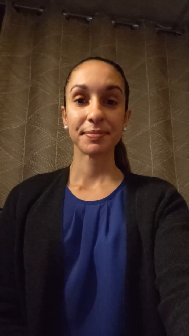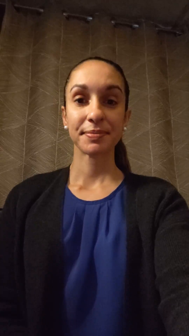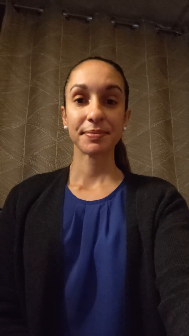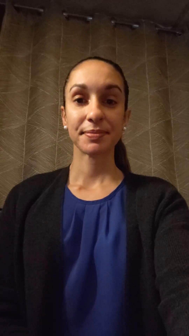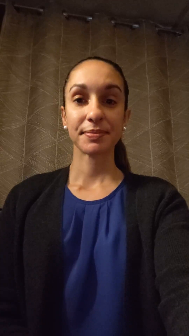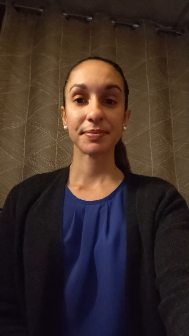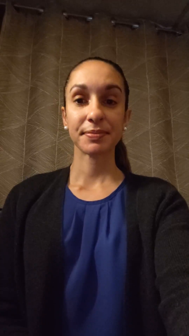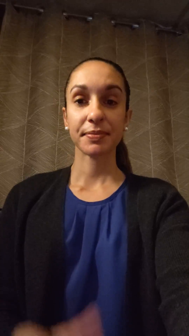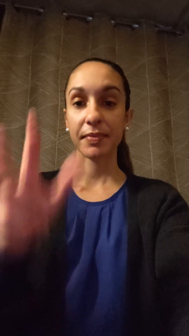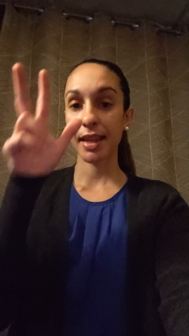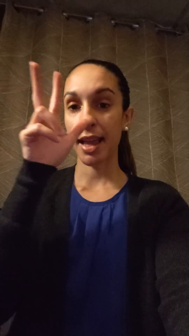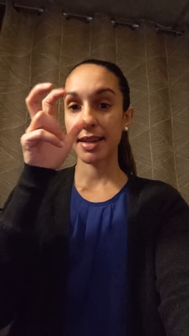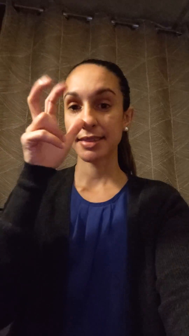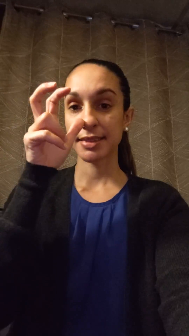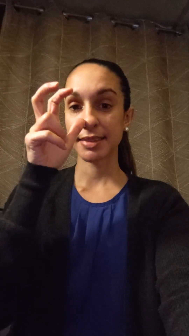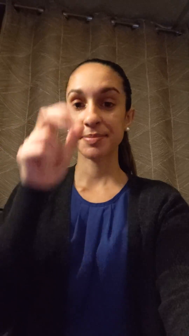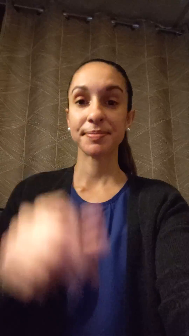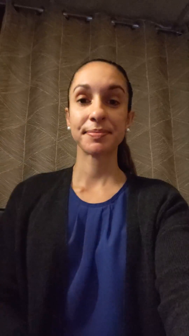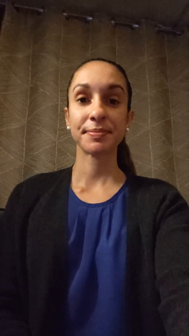ant